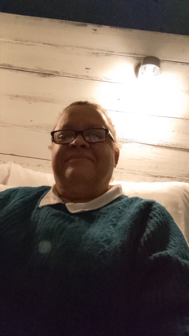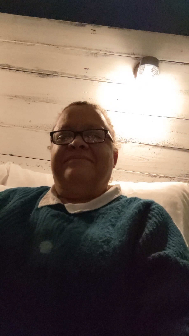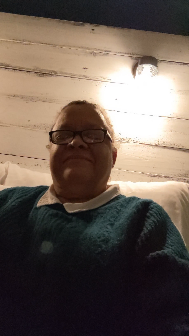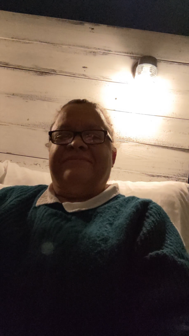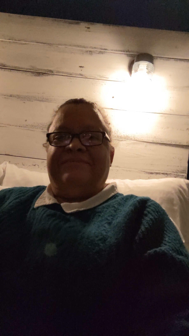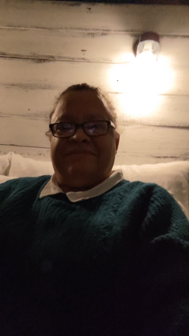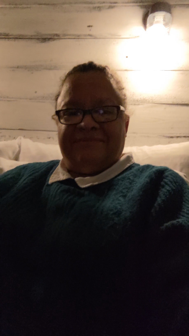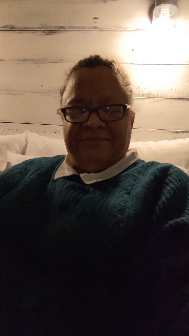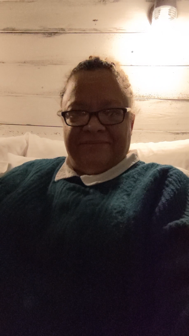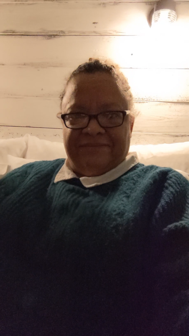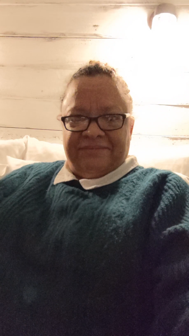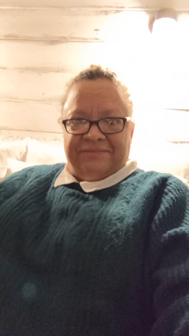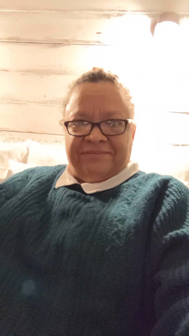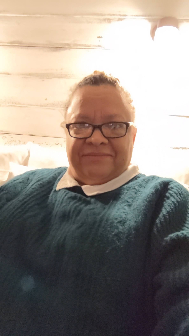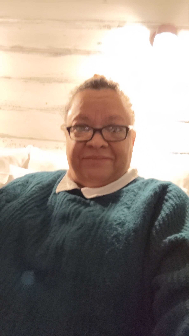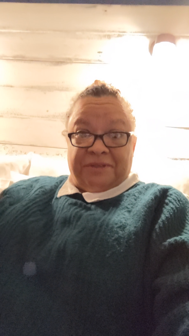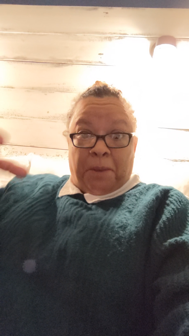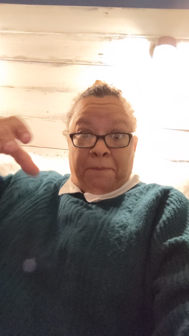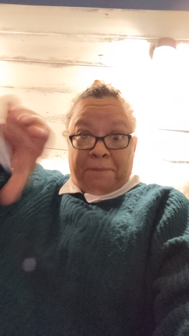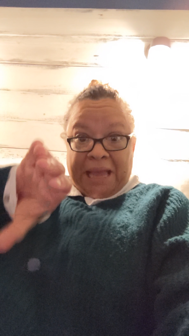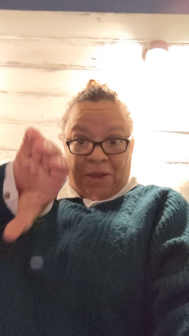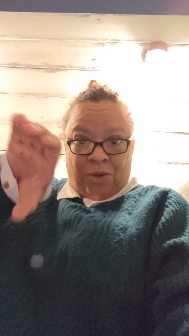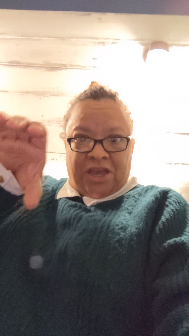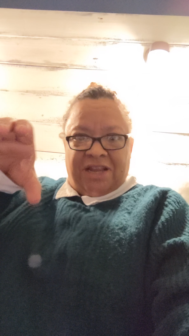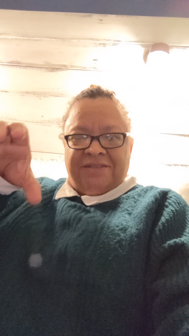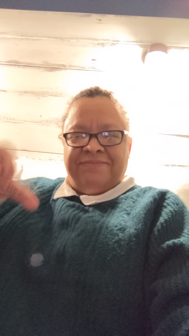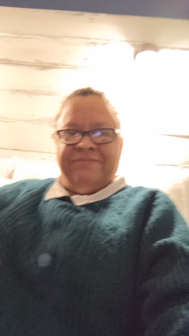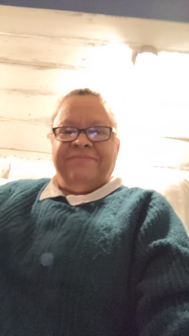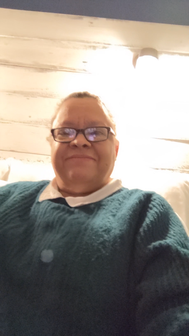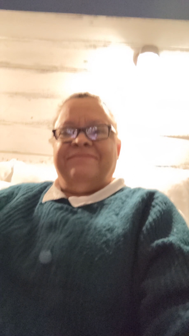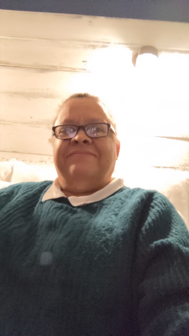pour